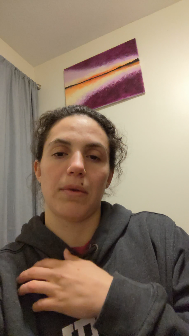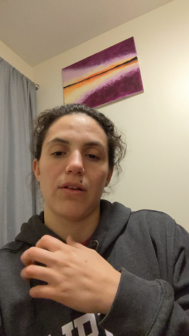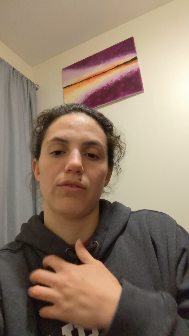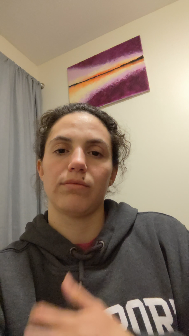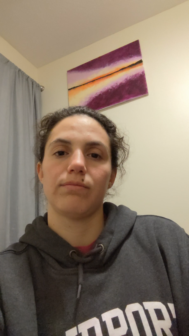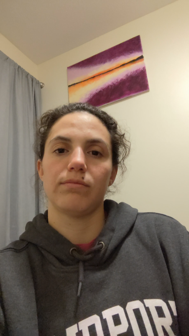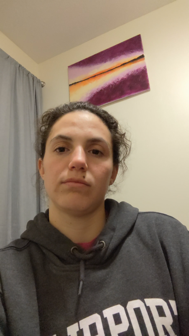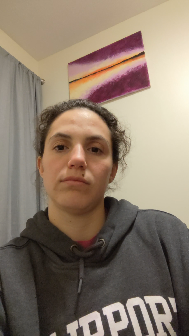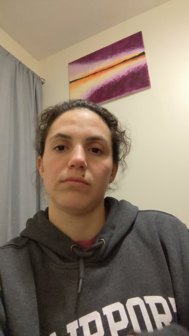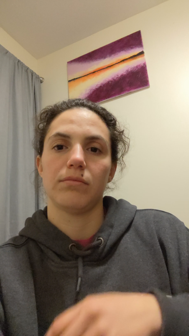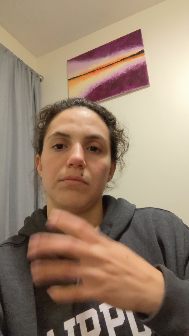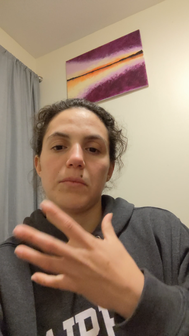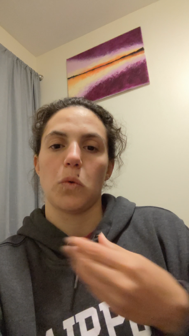poor